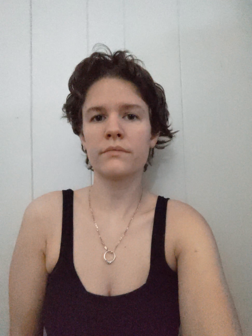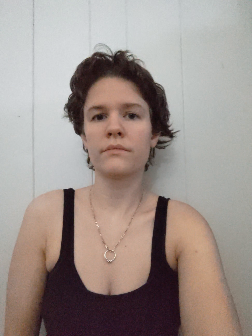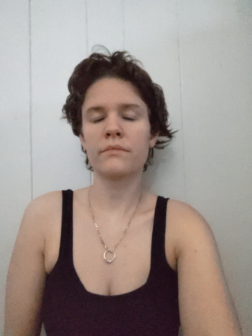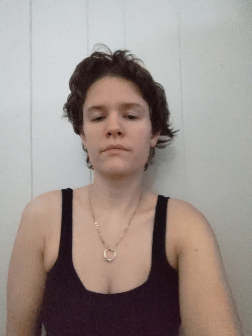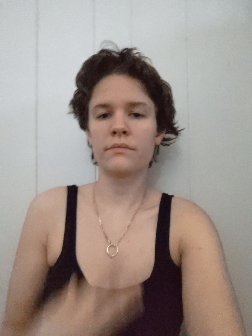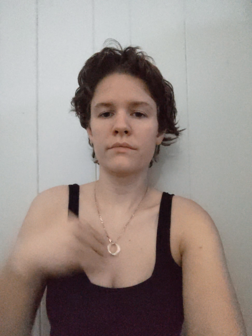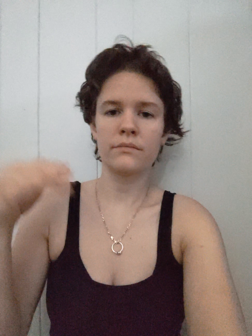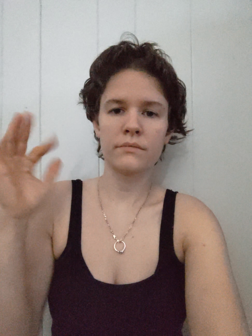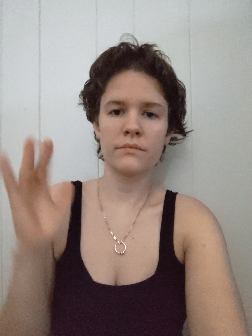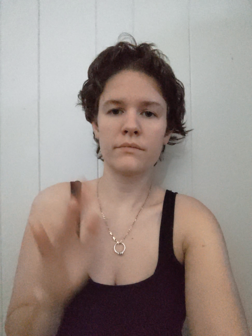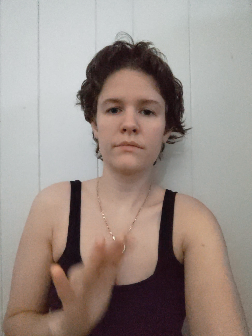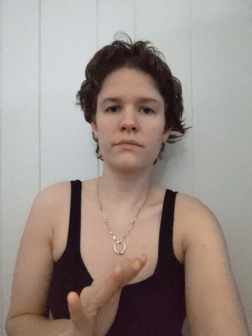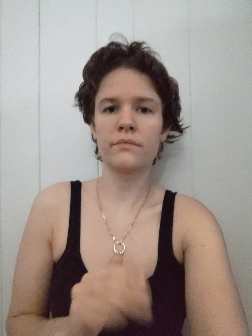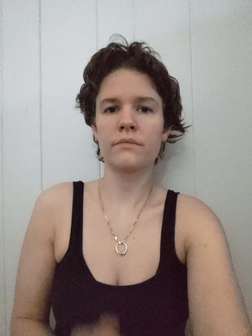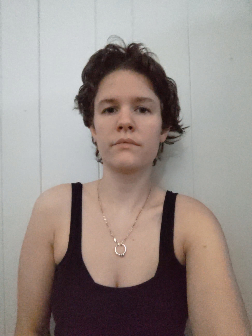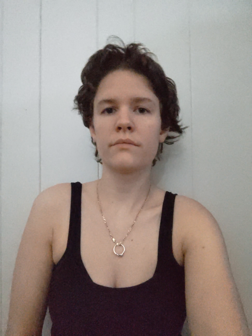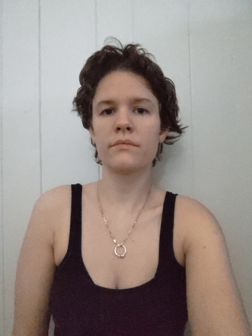snow